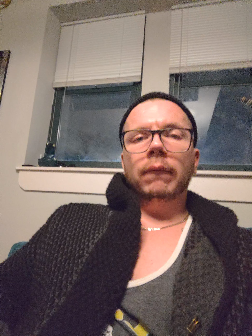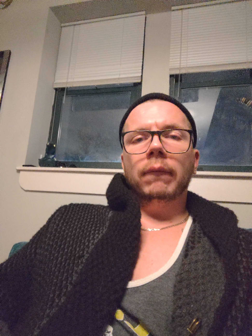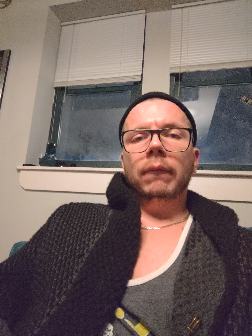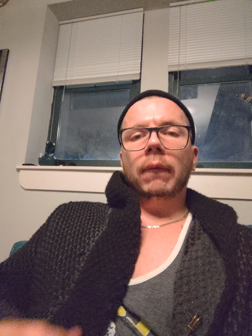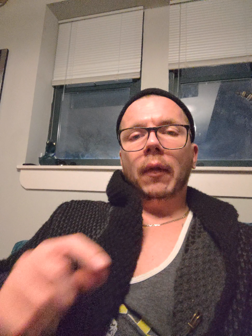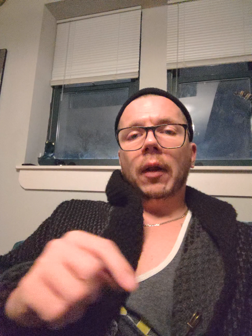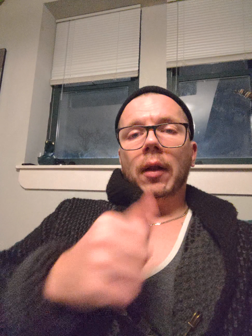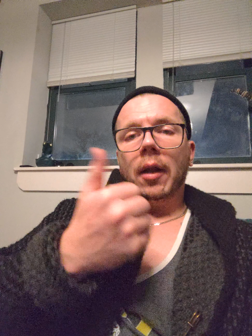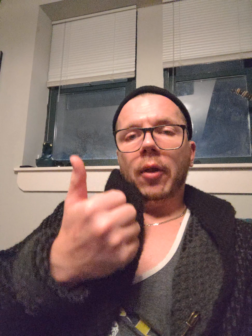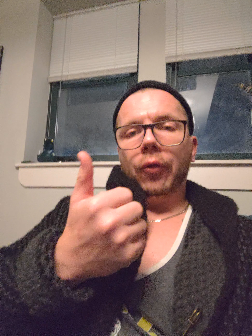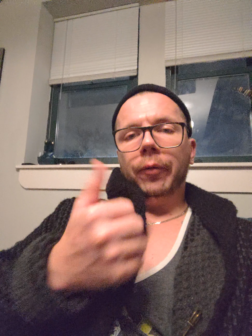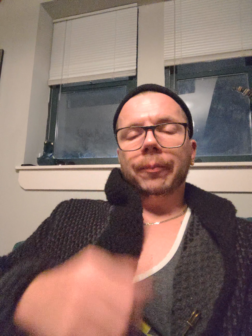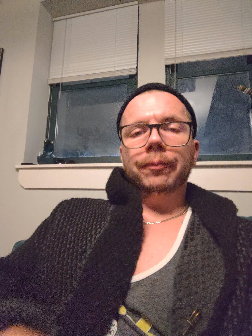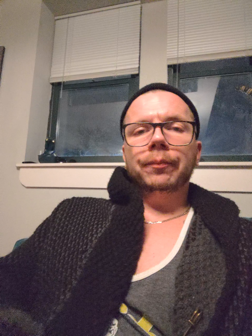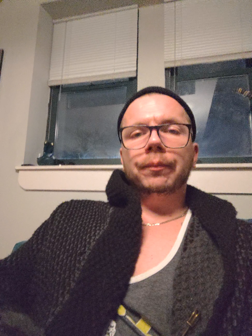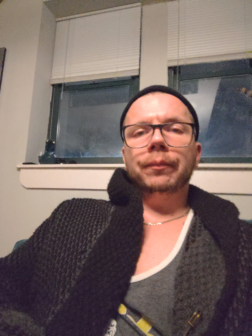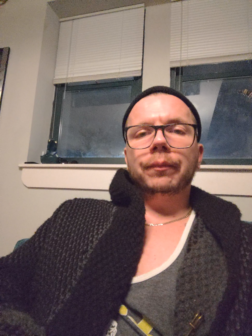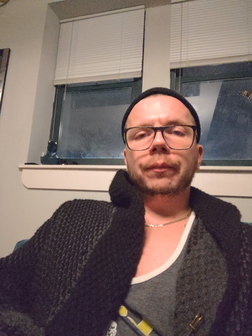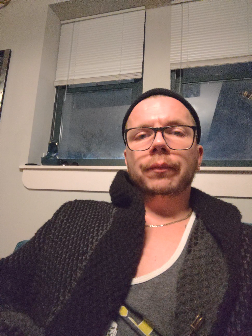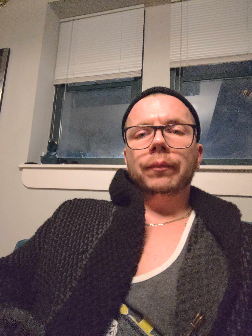another